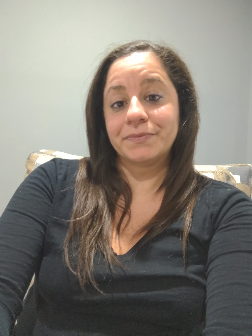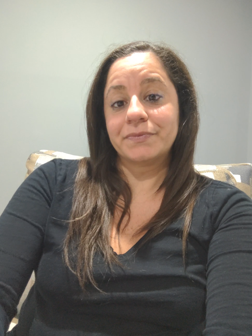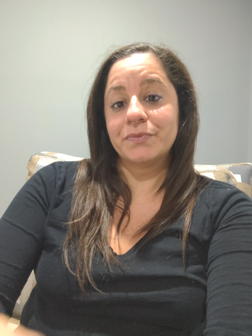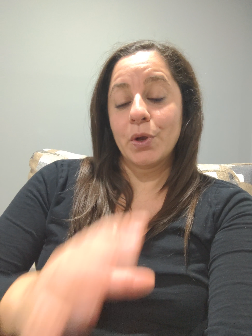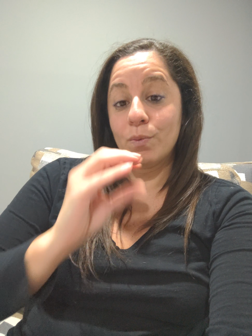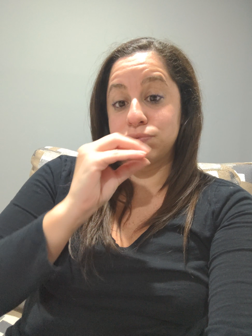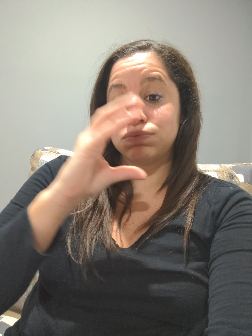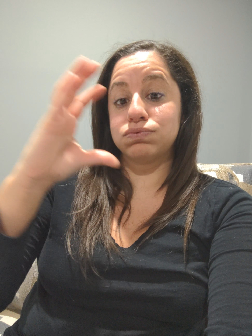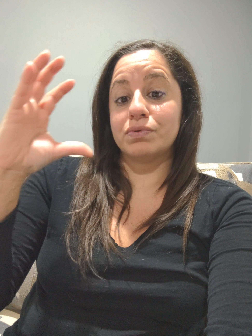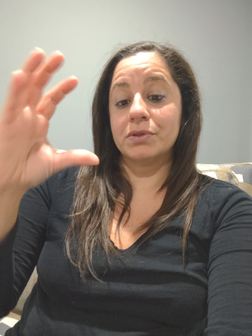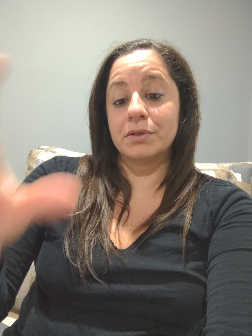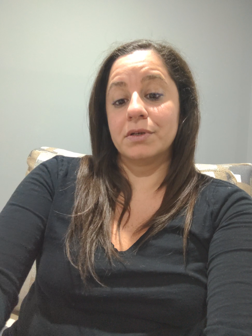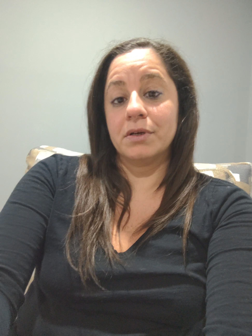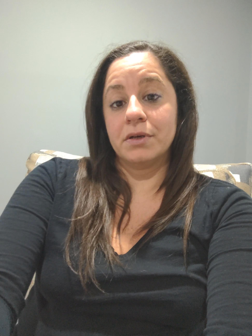balloon